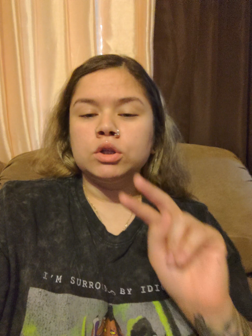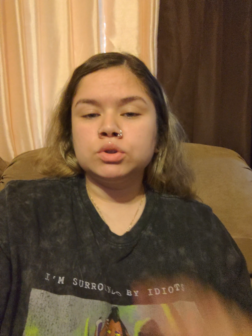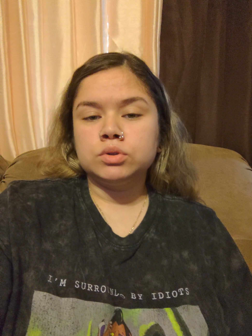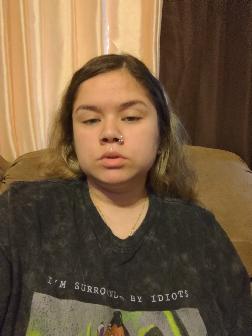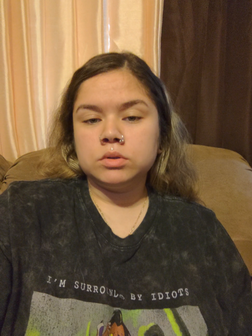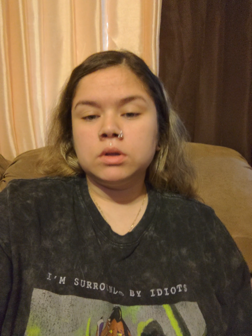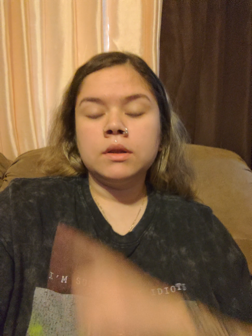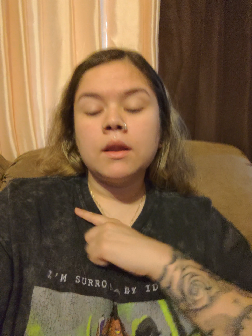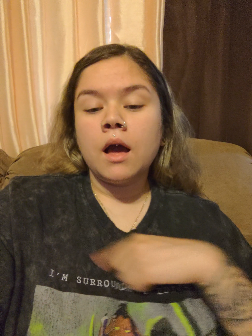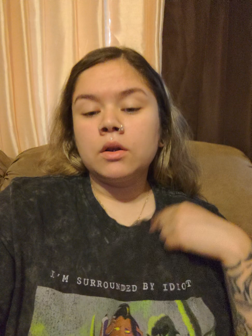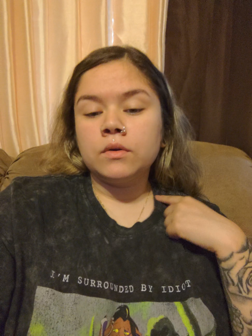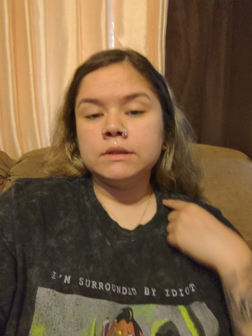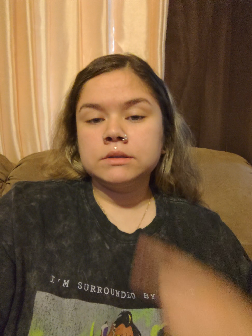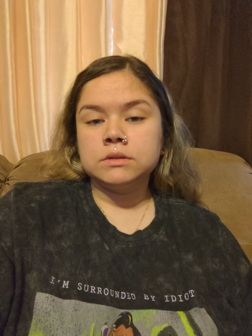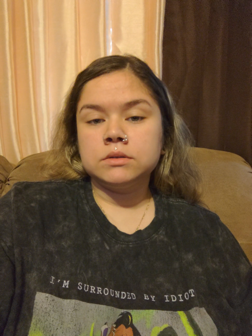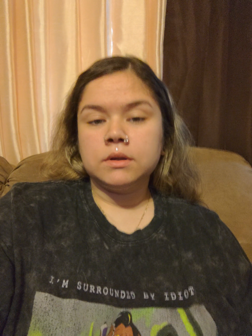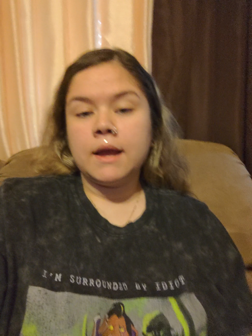necklace